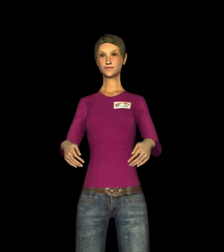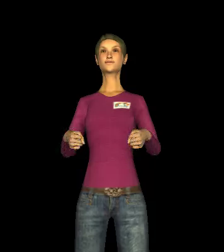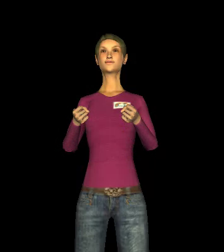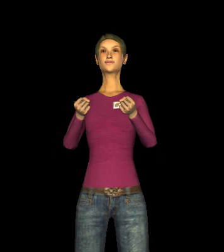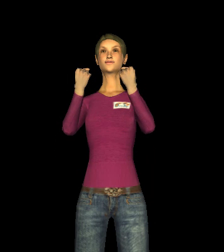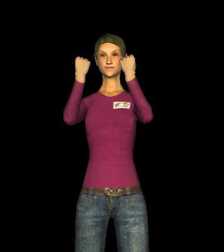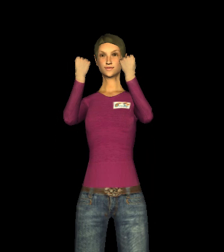قوي